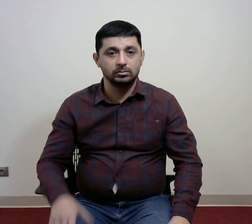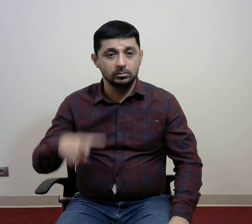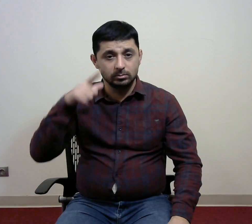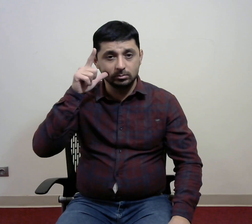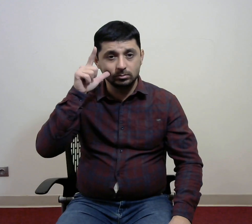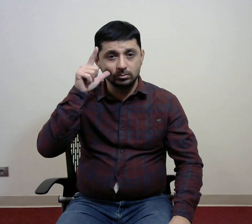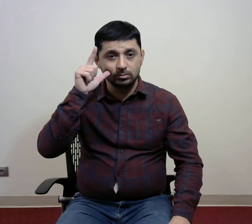srağagün